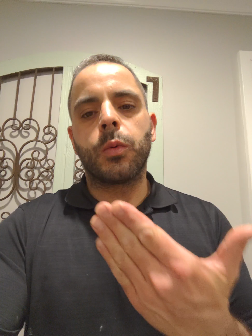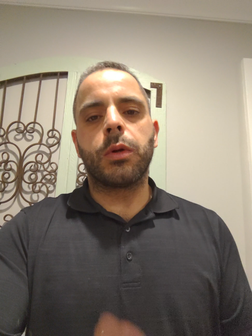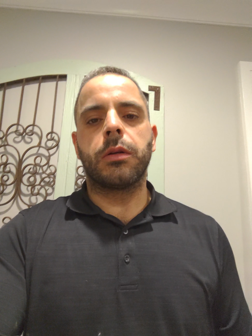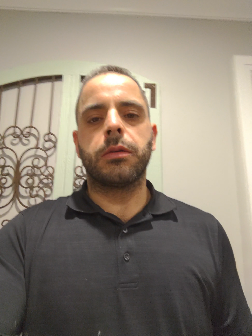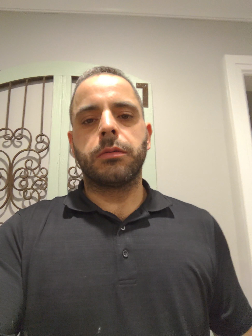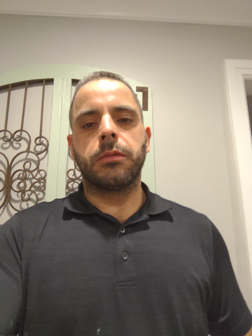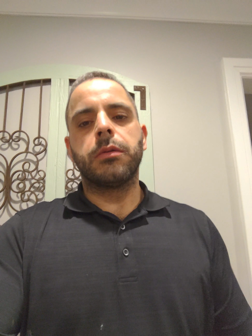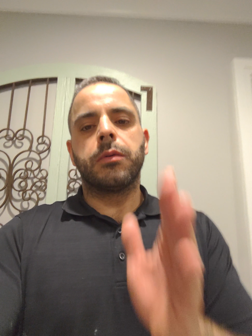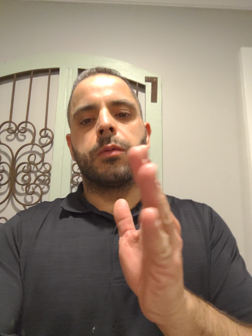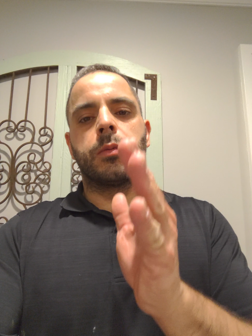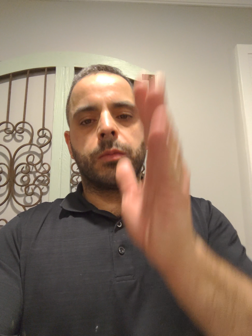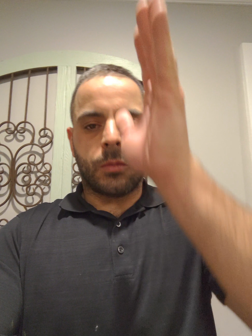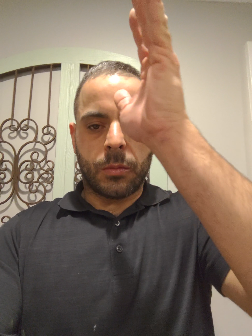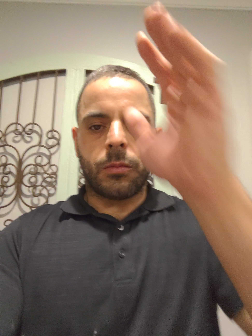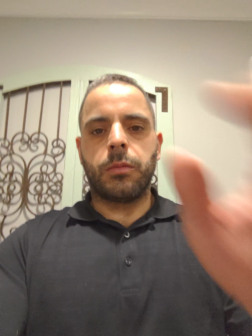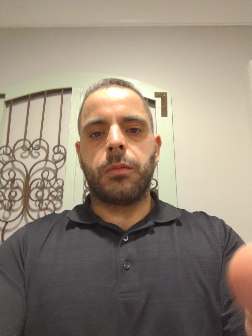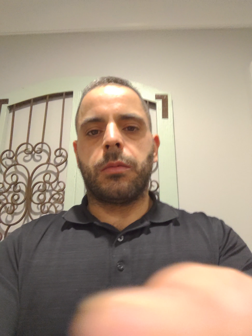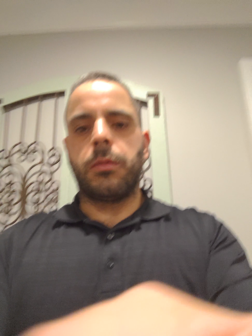grandpa